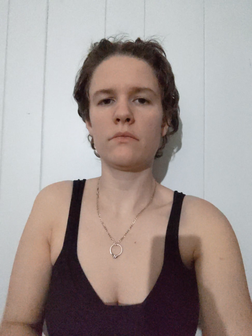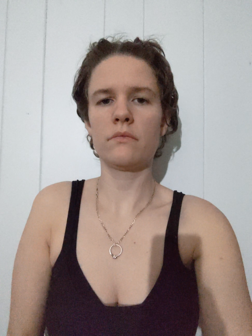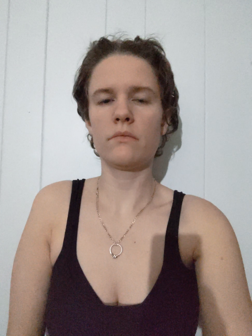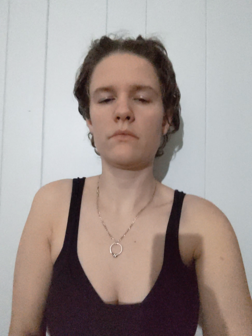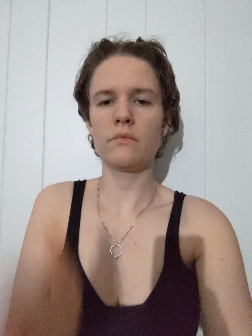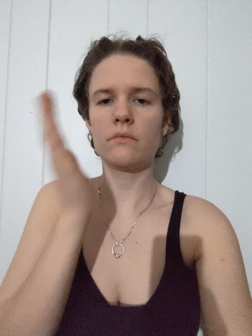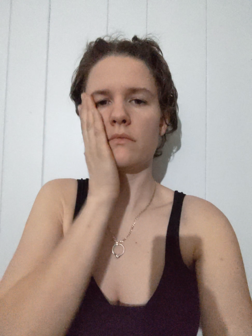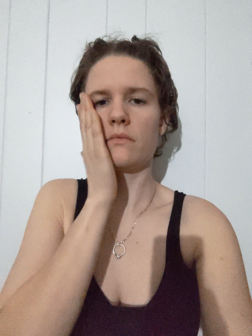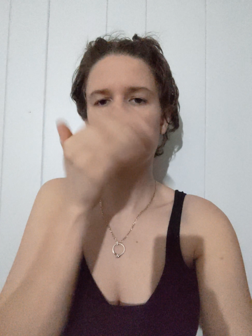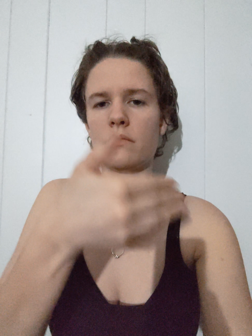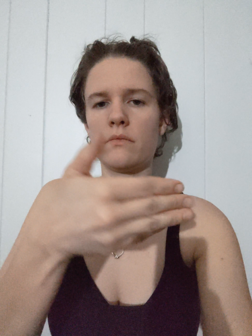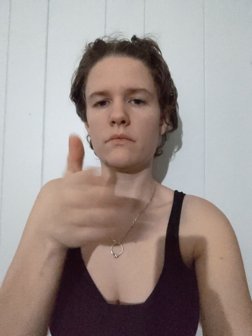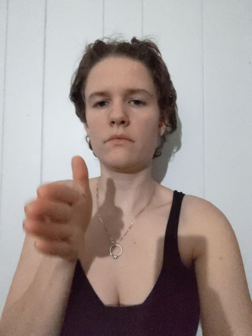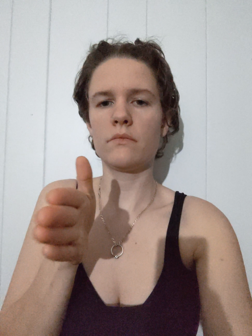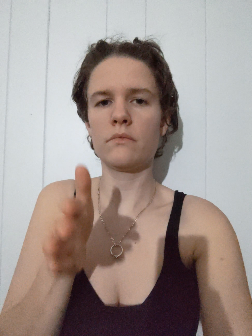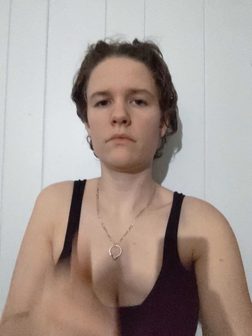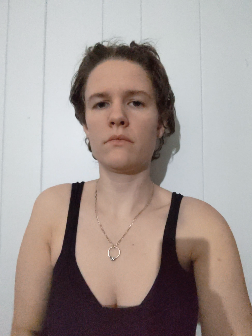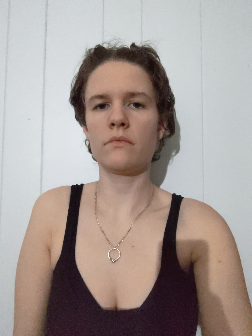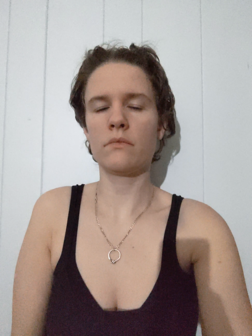bedroom